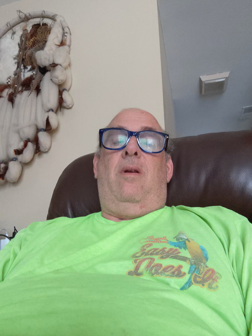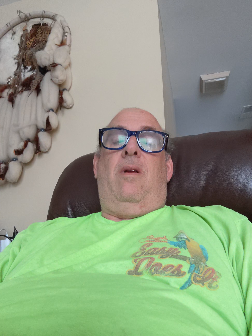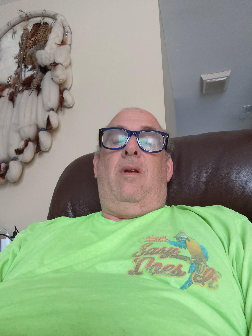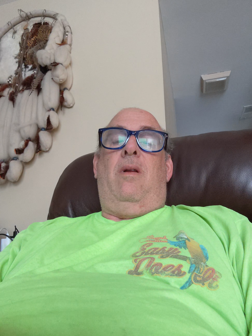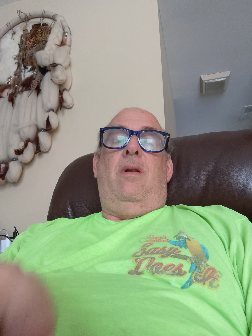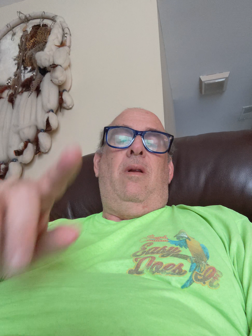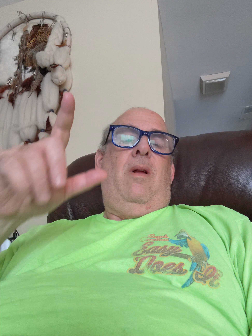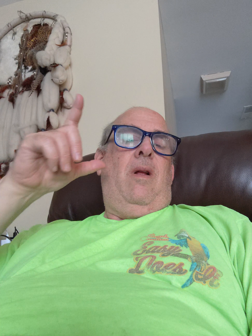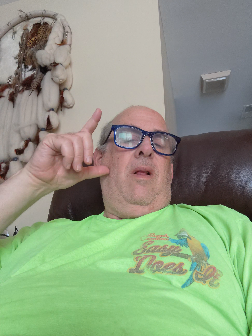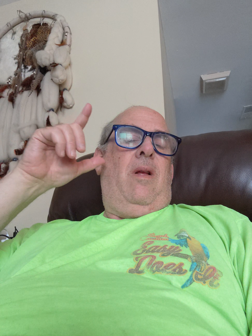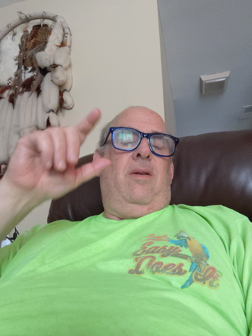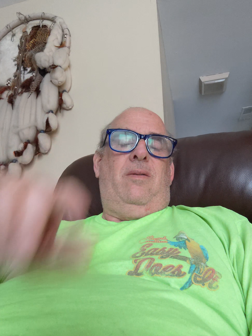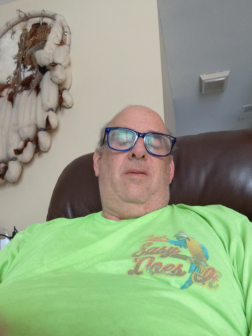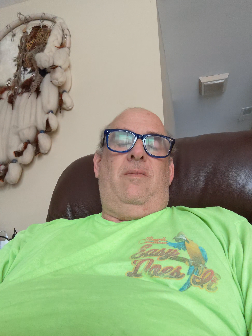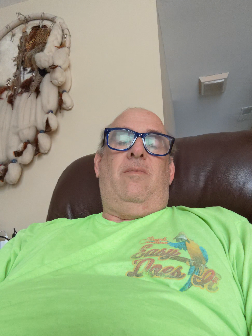listen